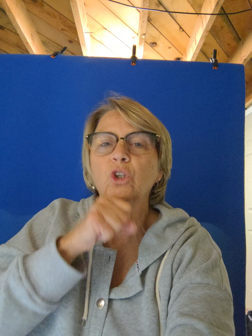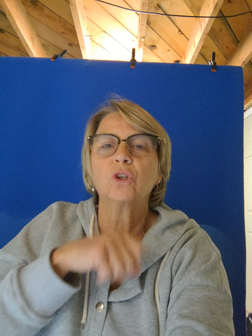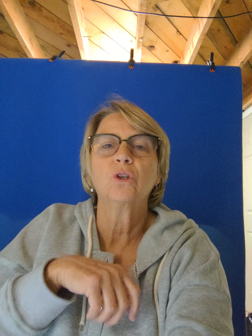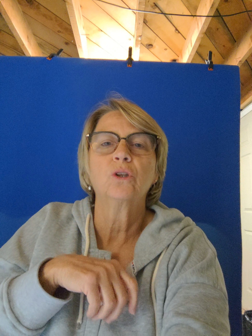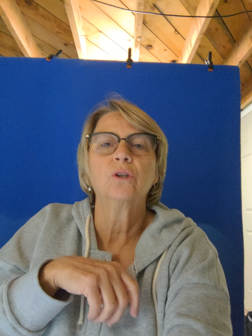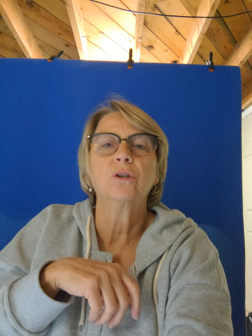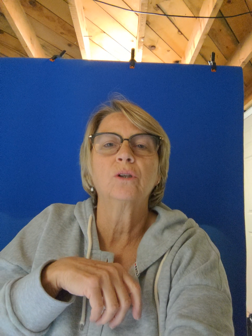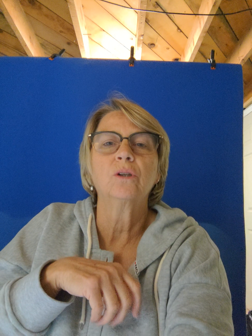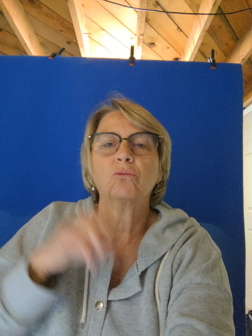orange